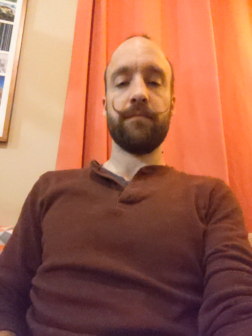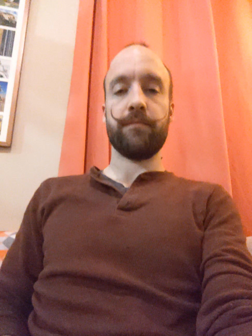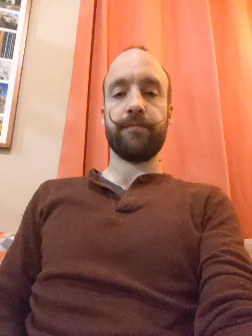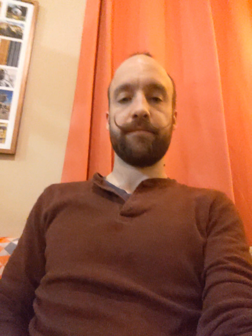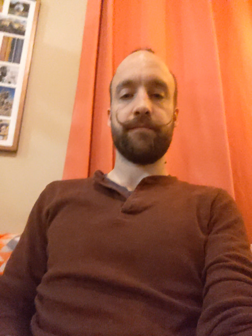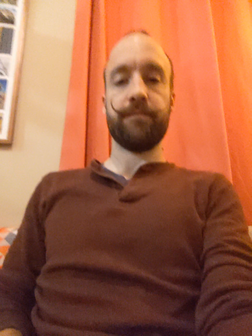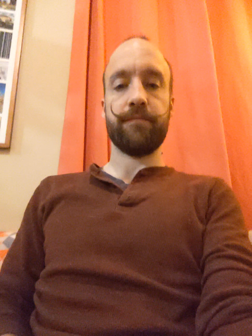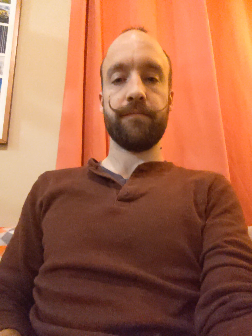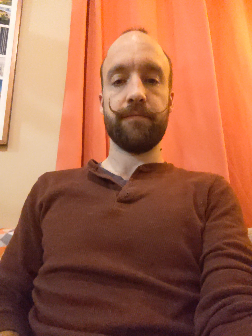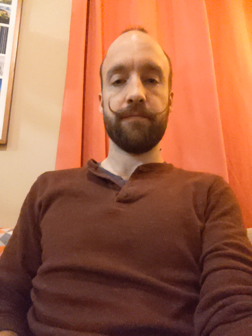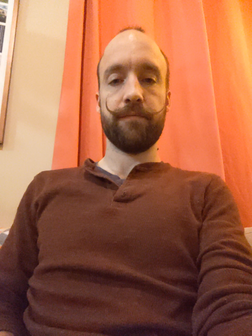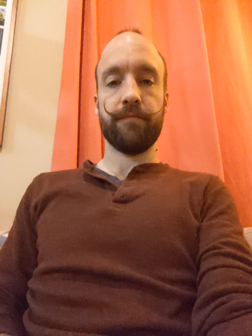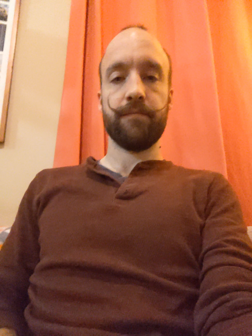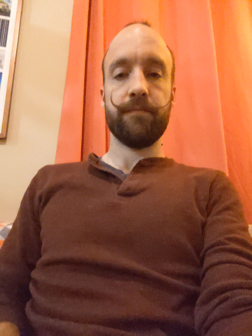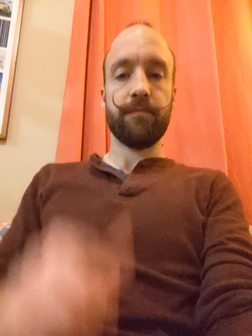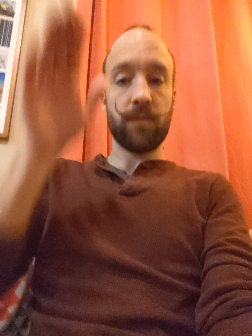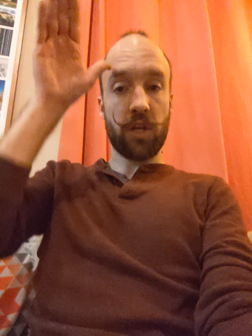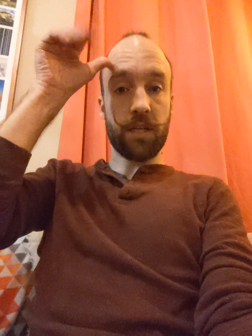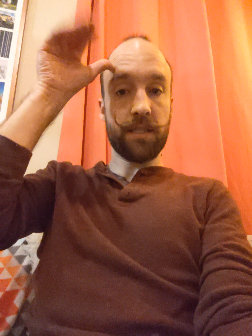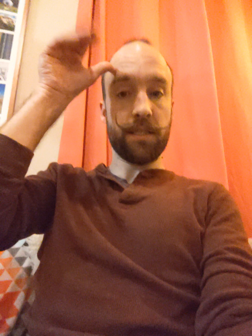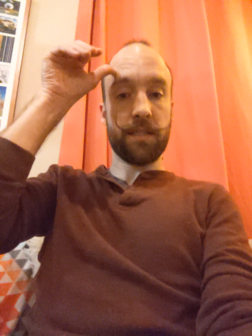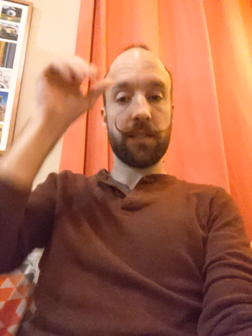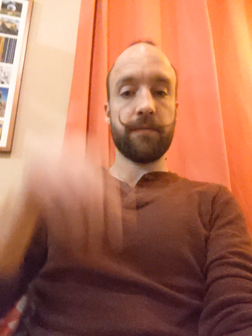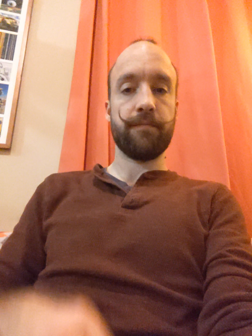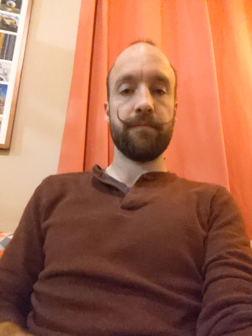donkey